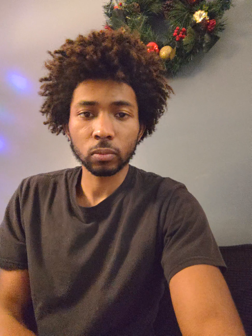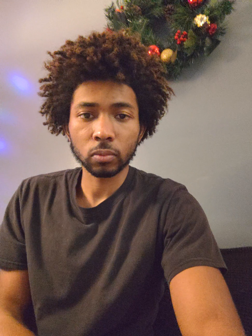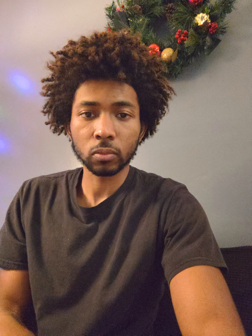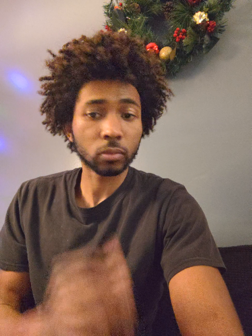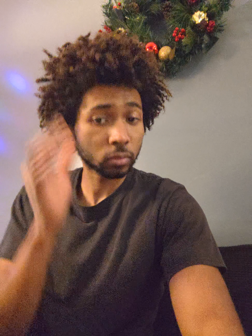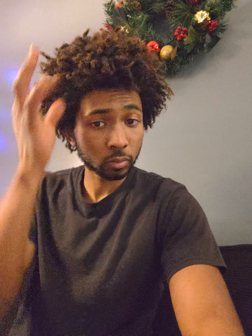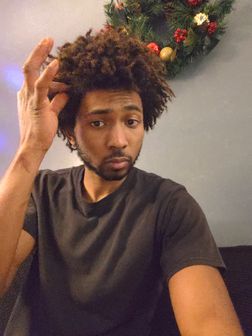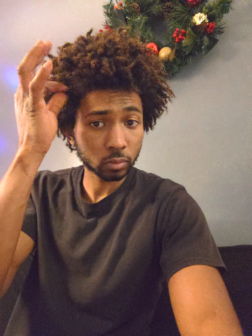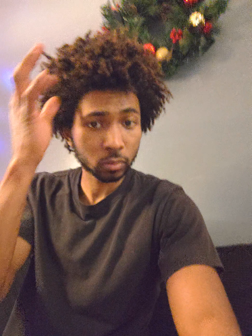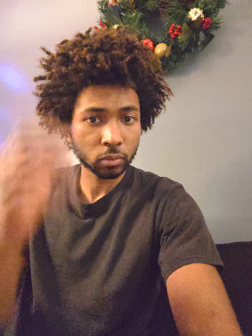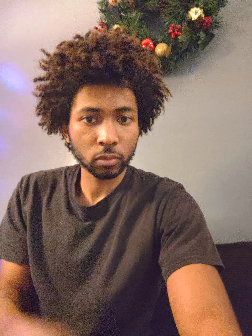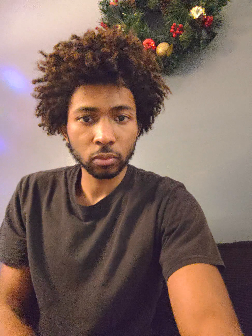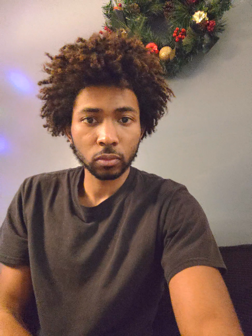hair